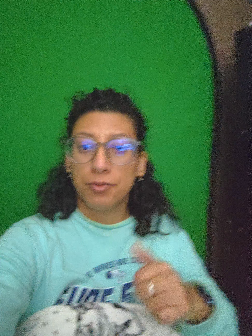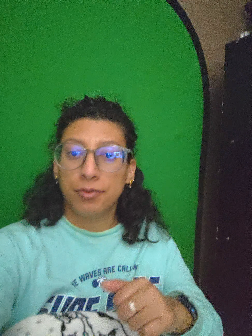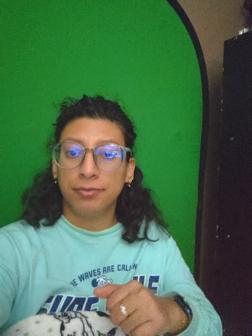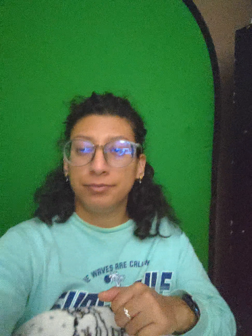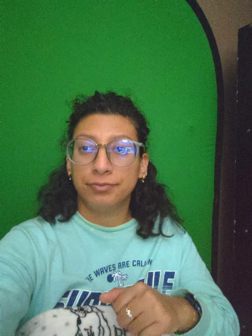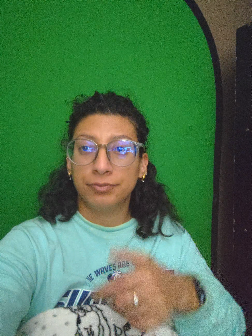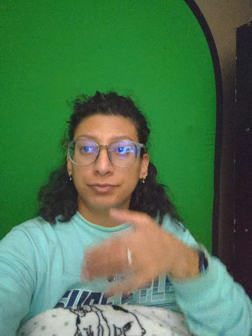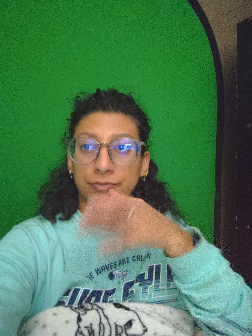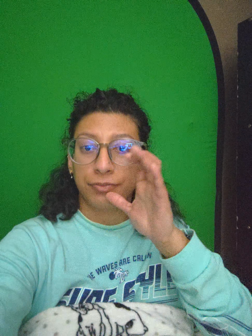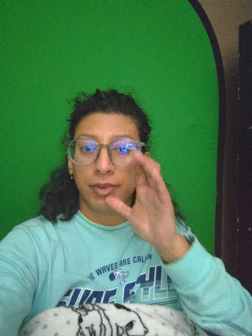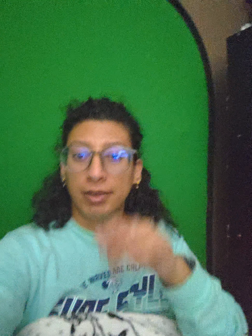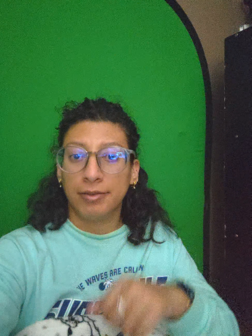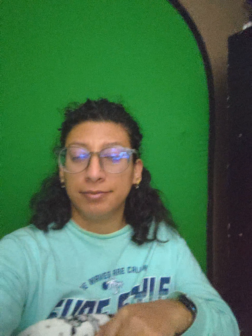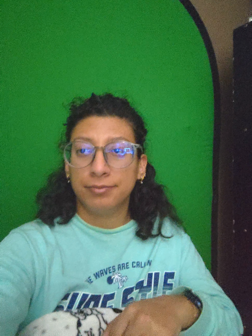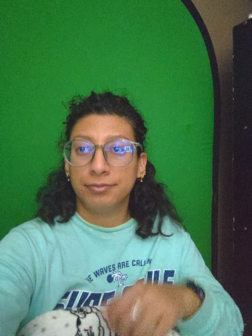drink